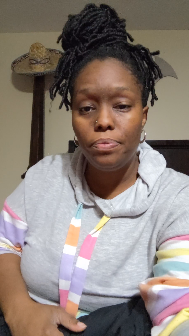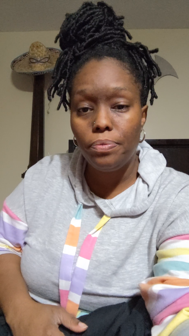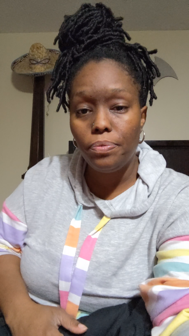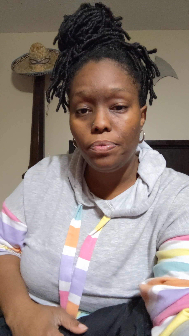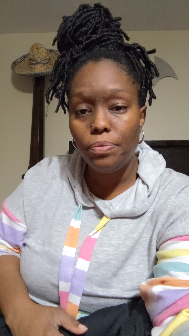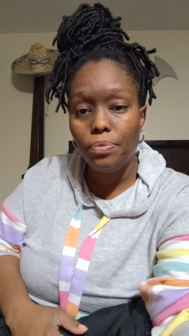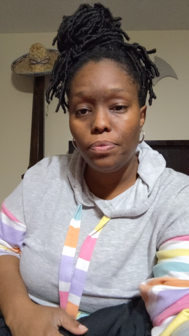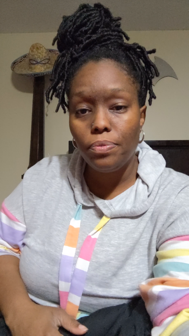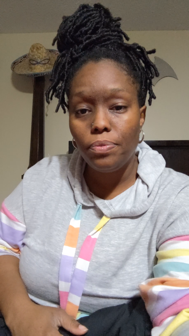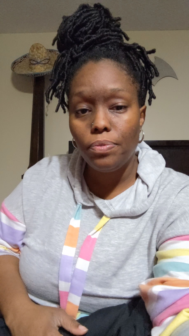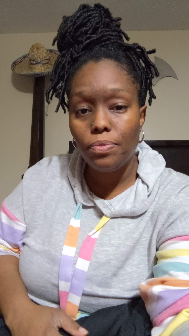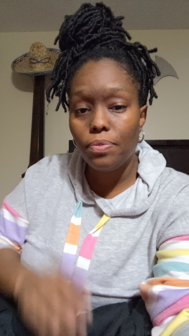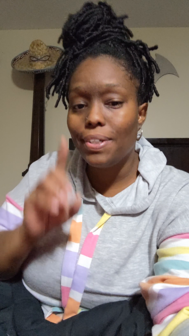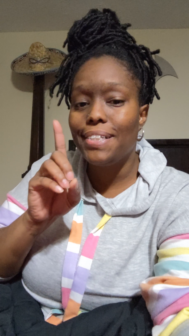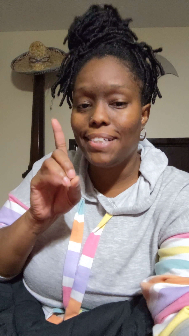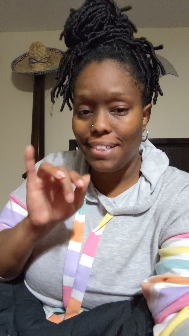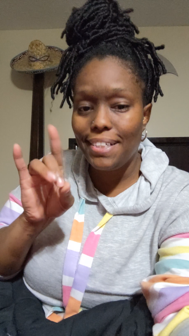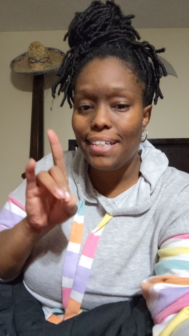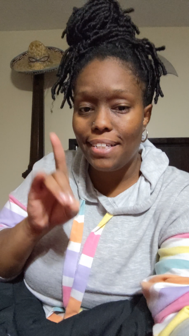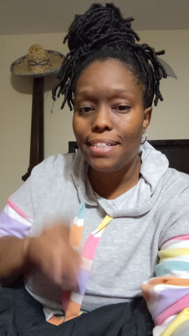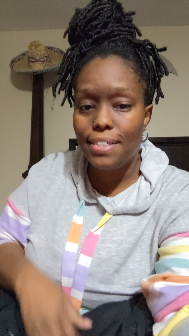did